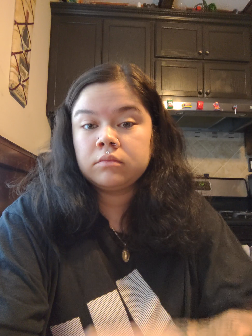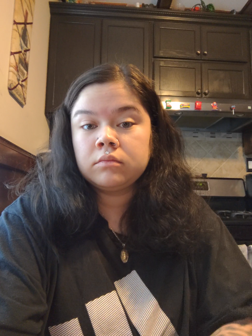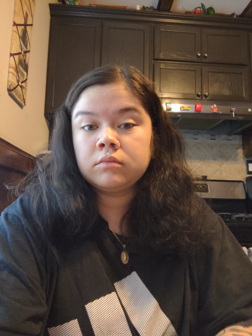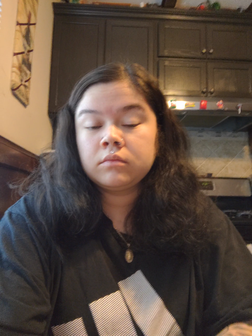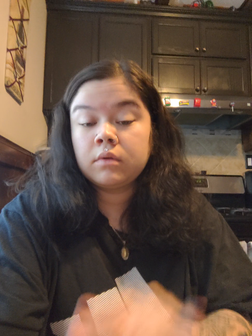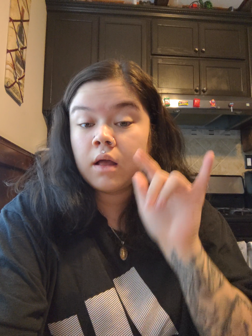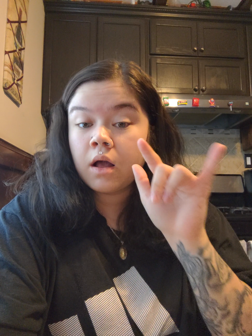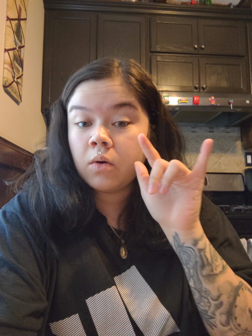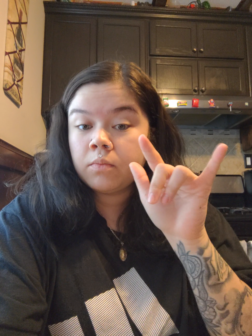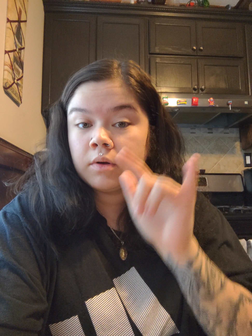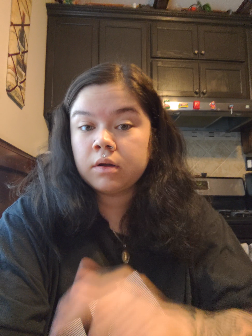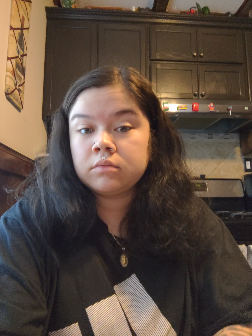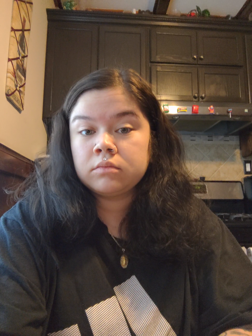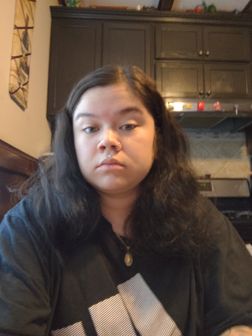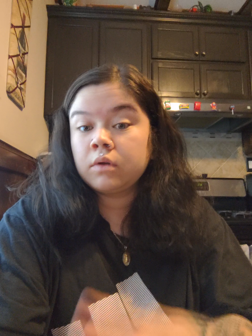airplane